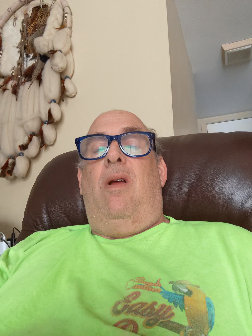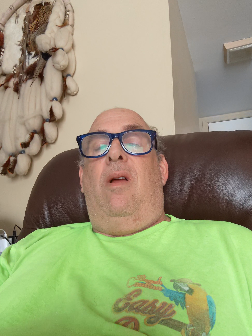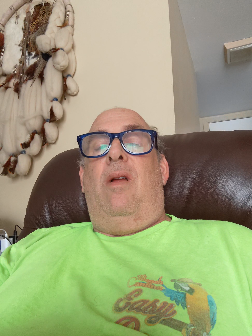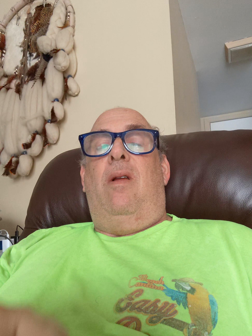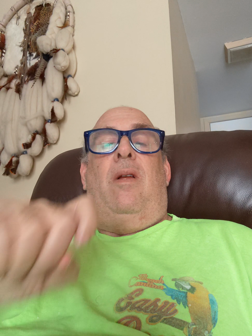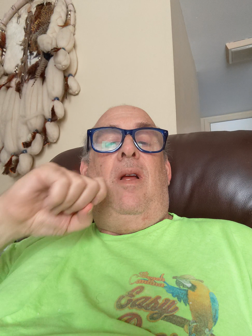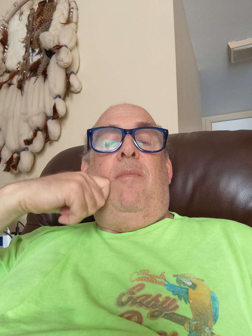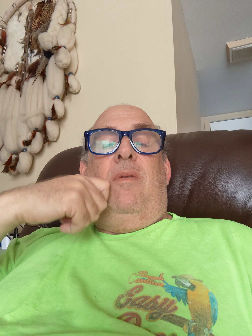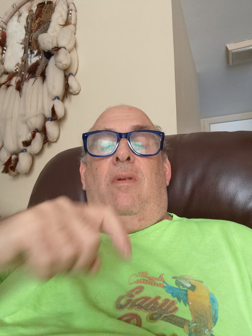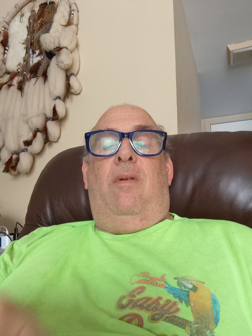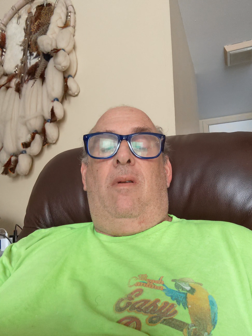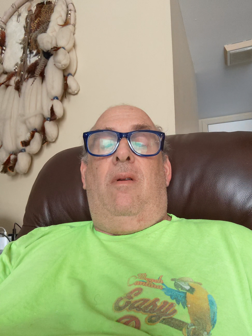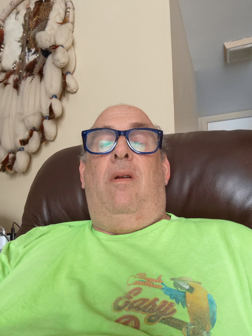apple